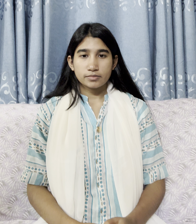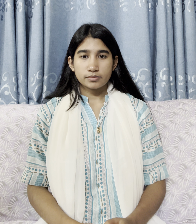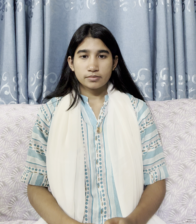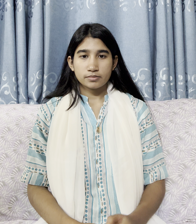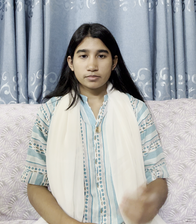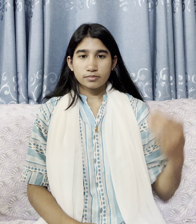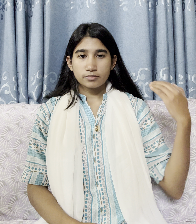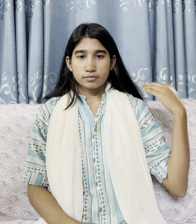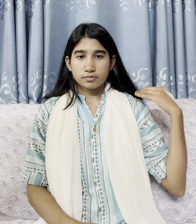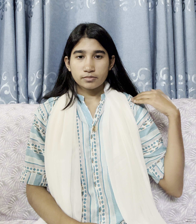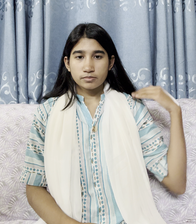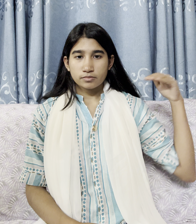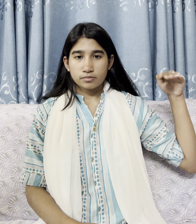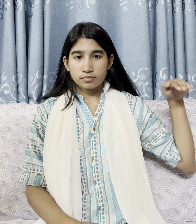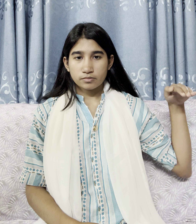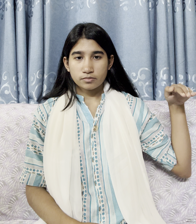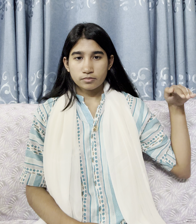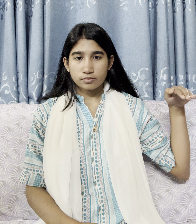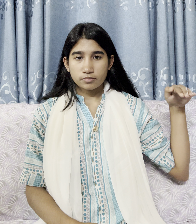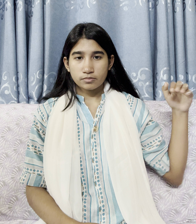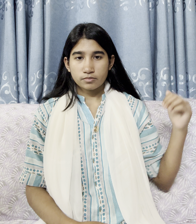ভাই